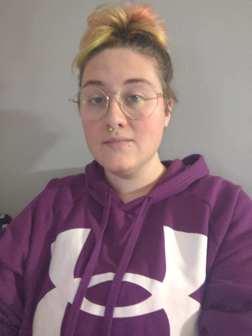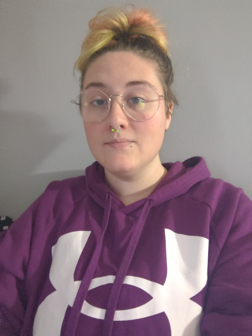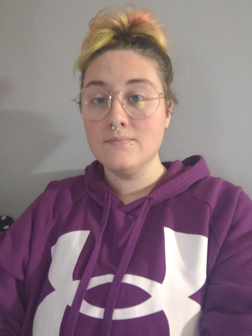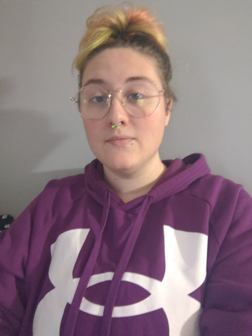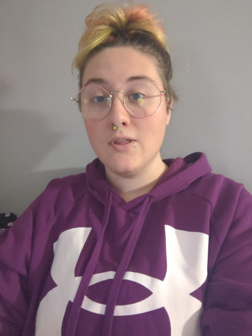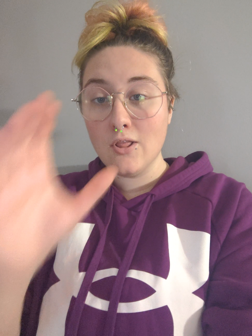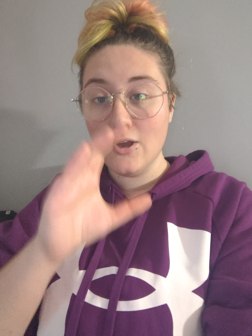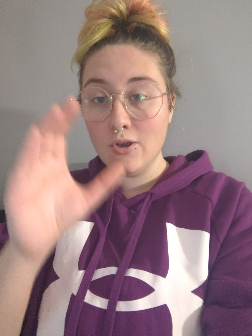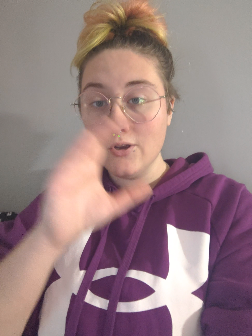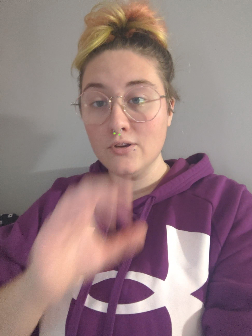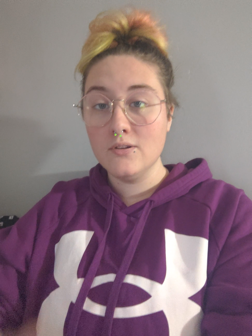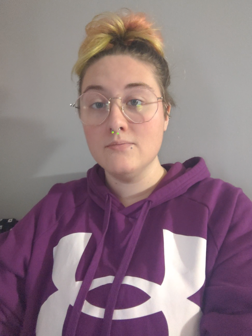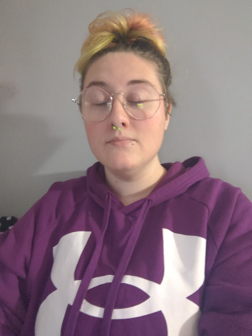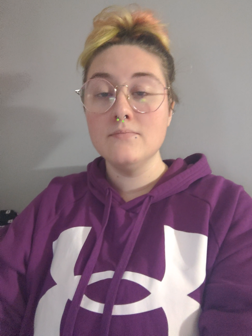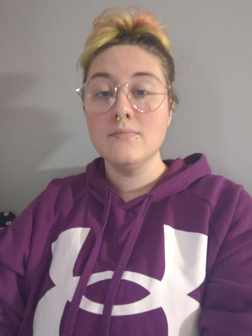look